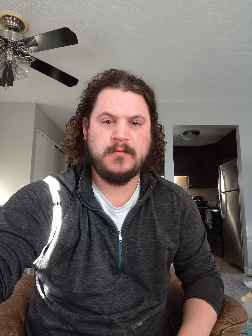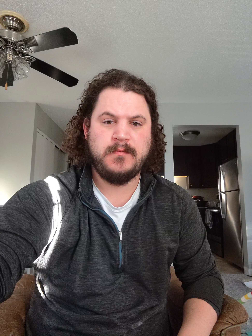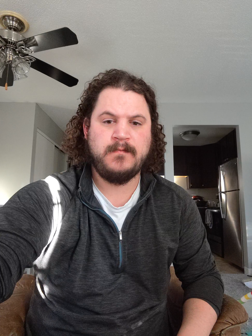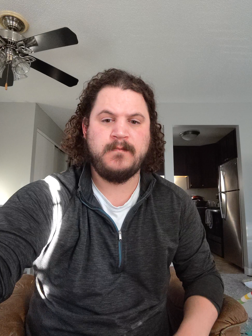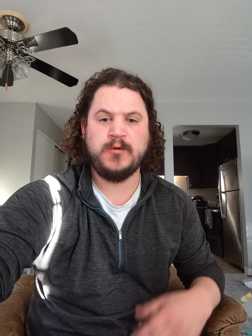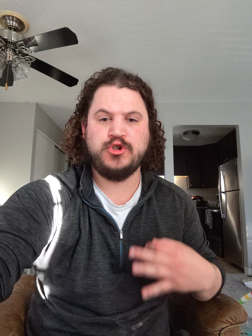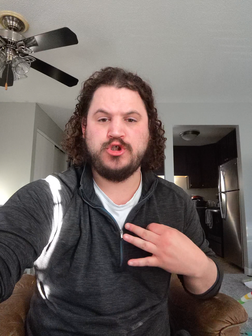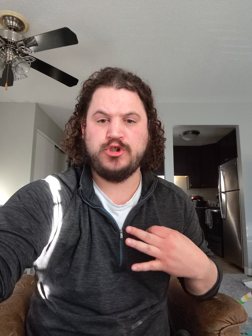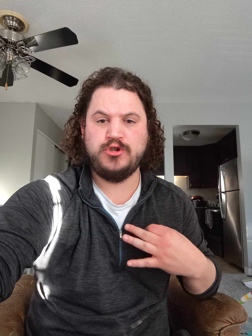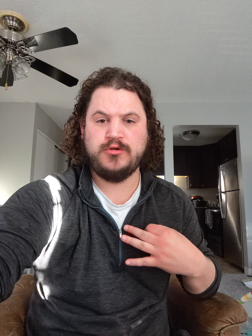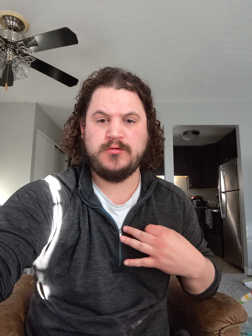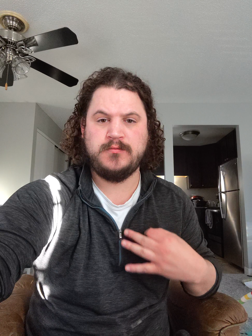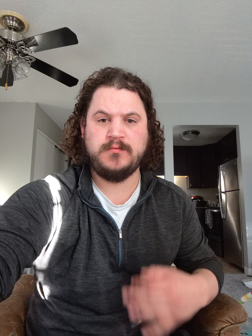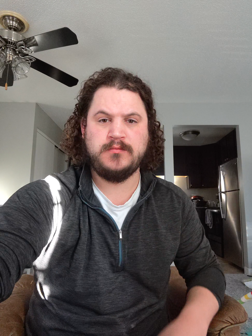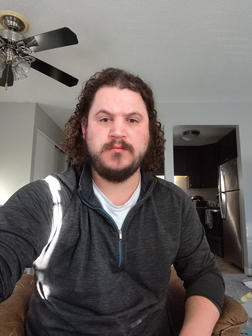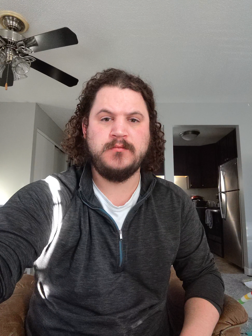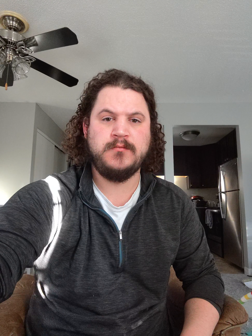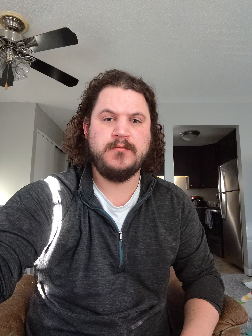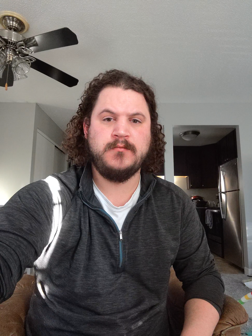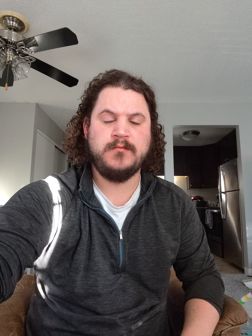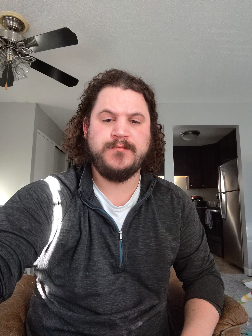shirt